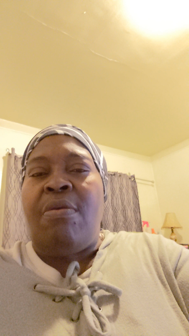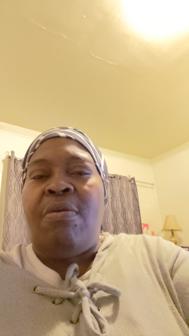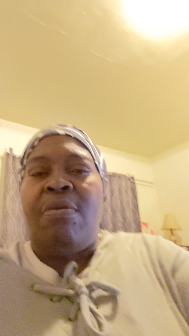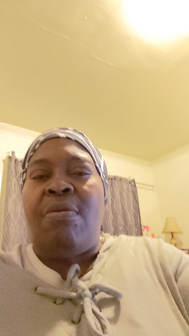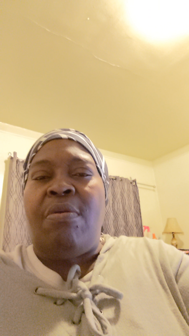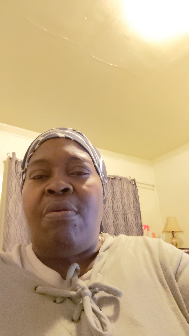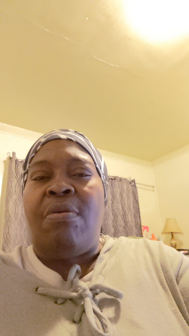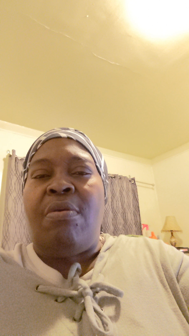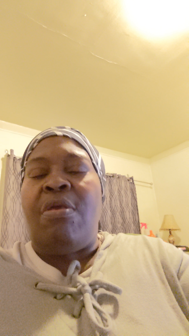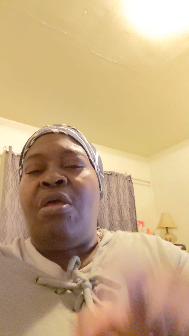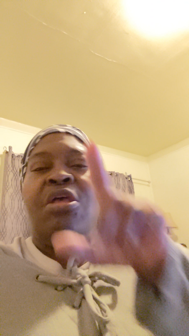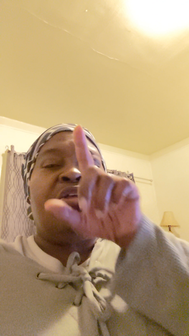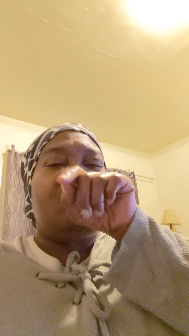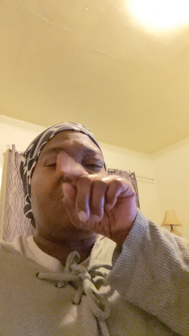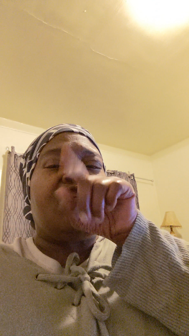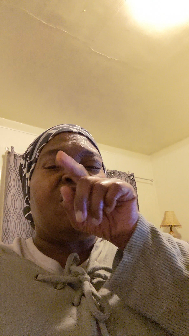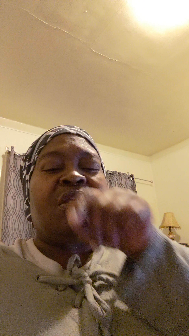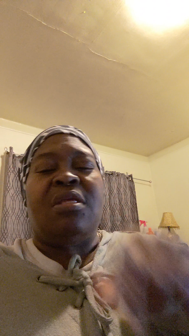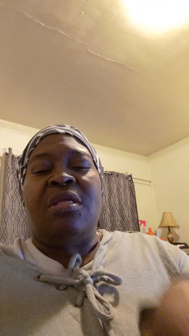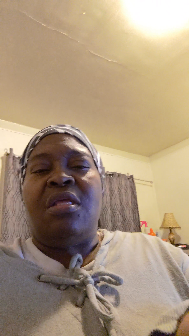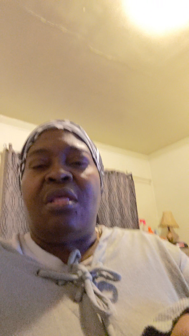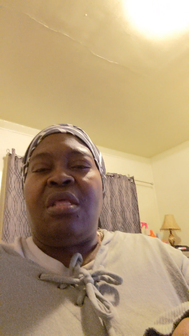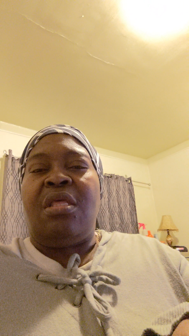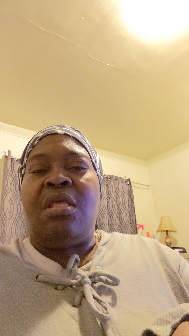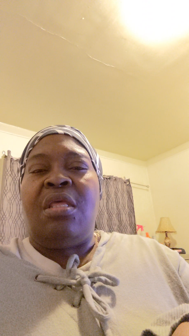chicken